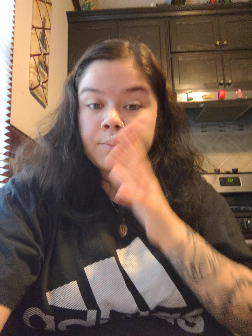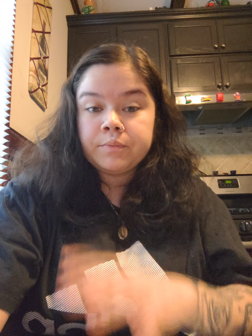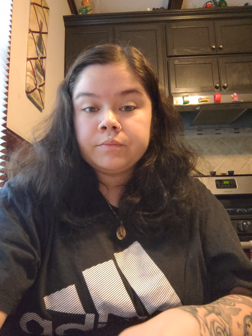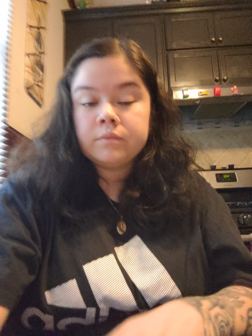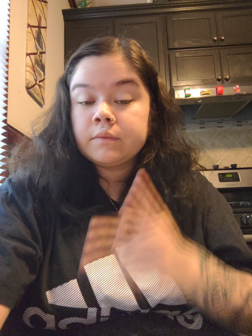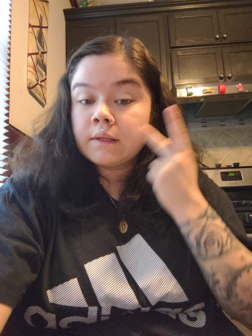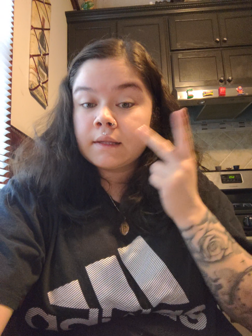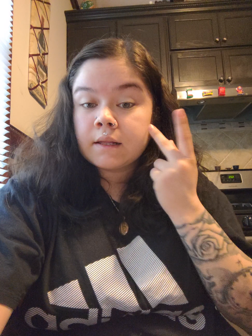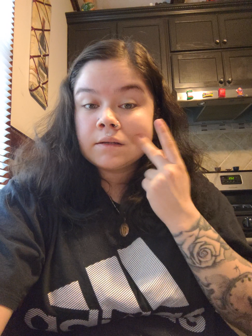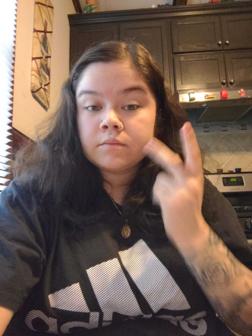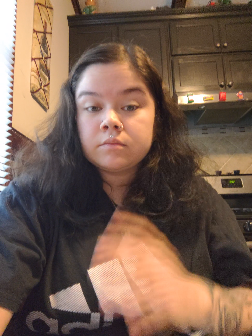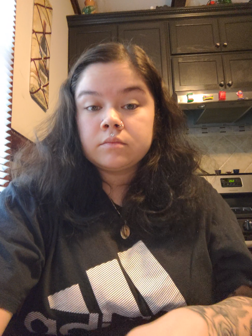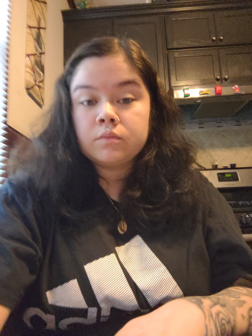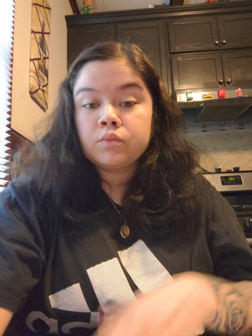kitty